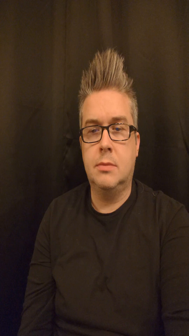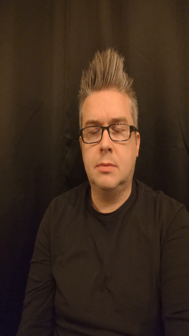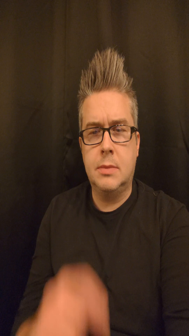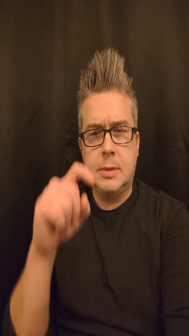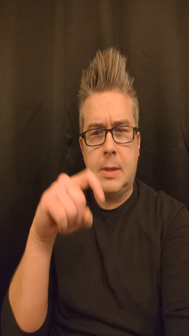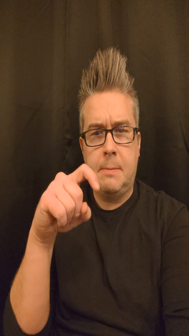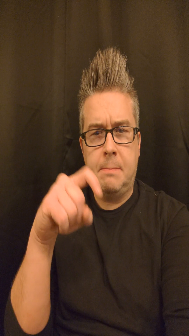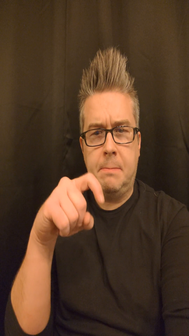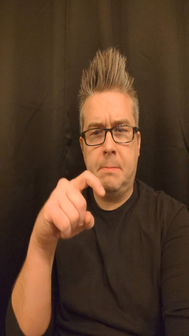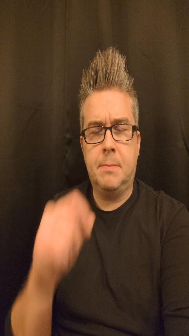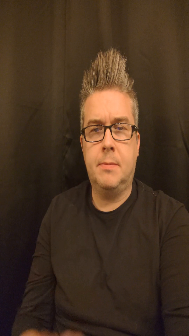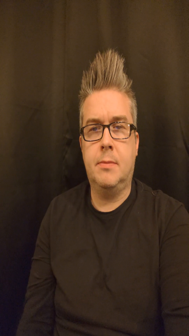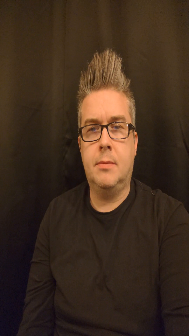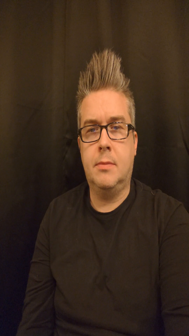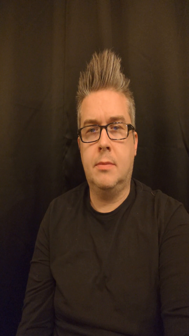time